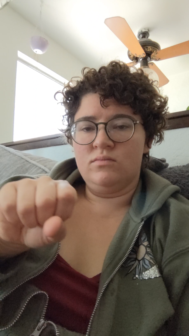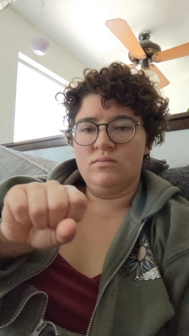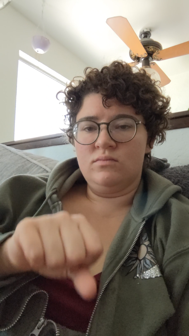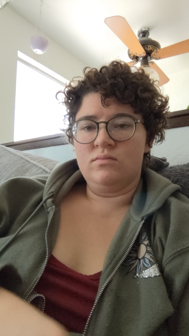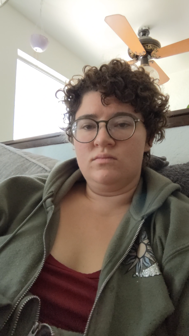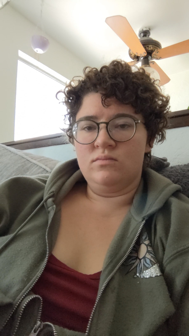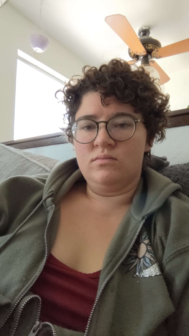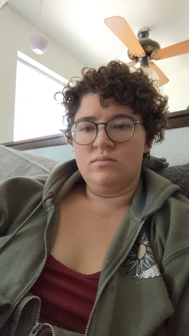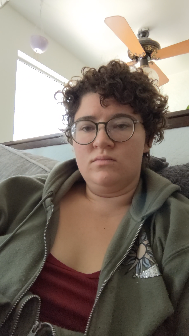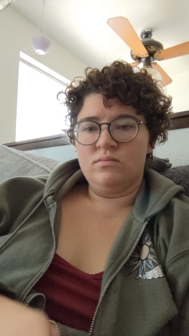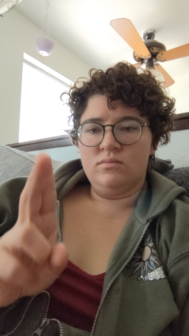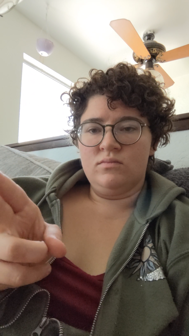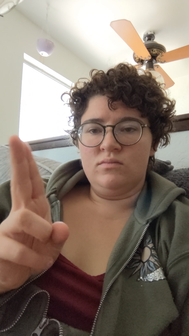hurry